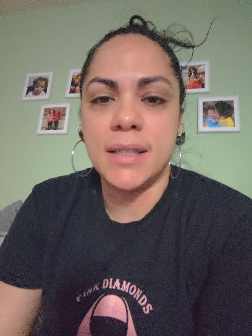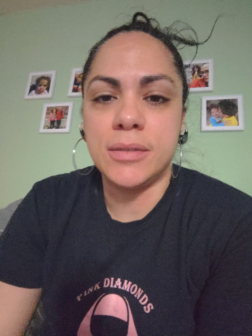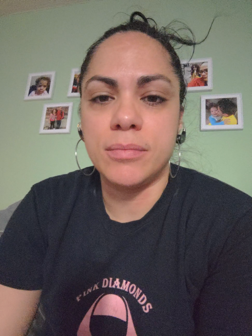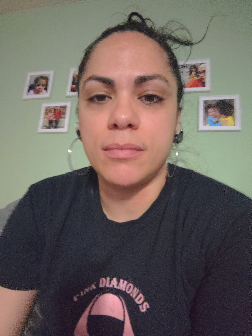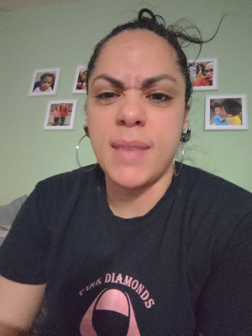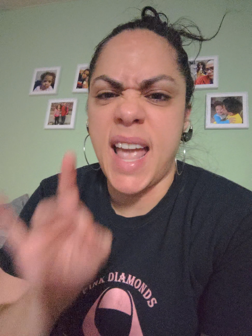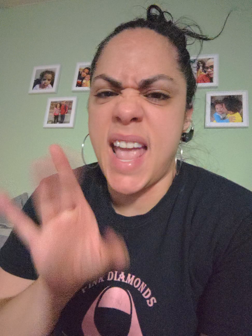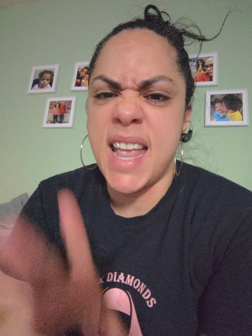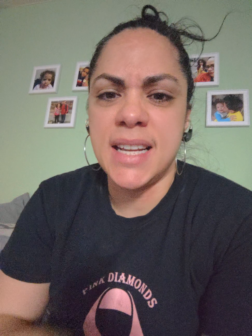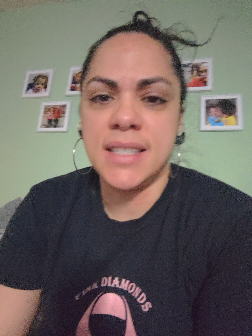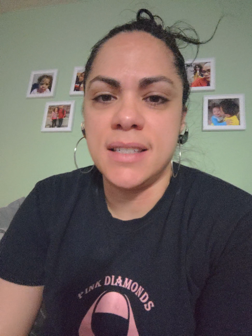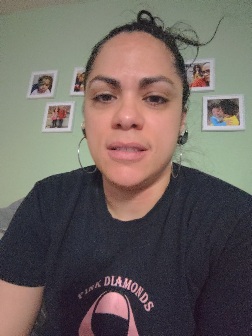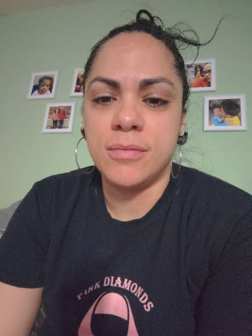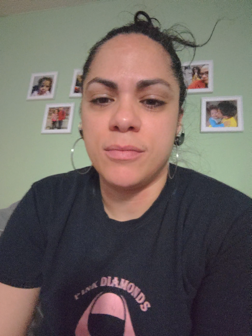hate